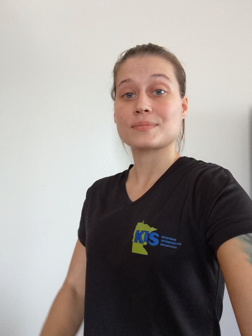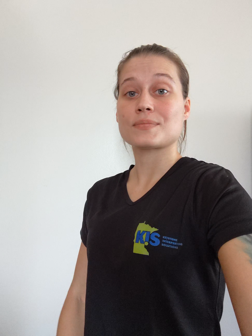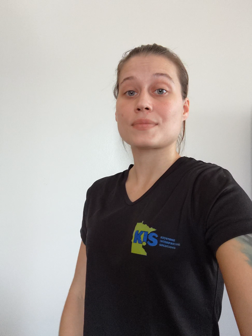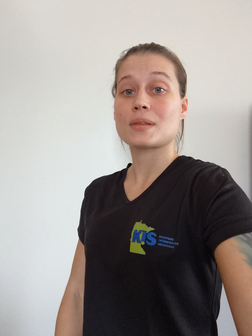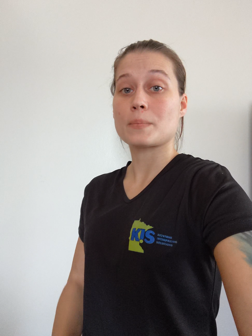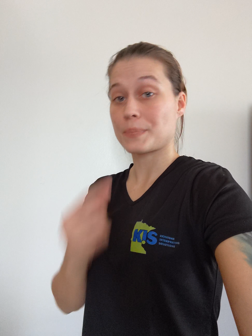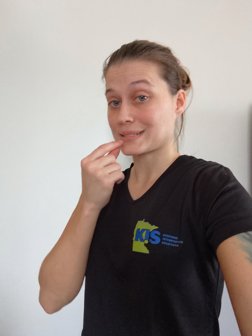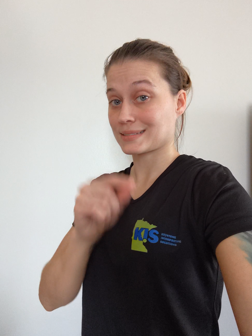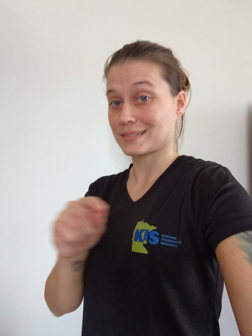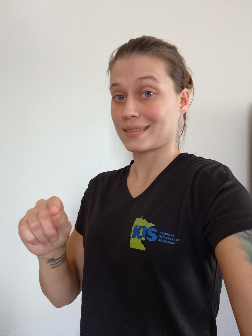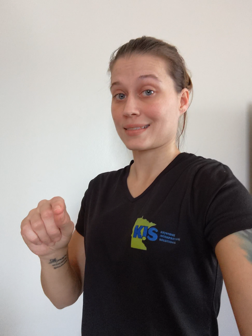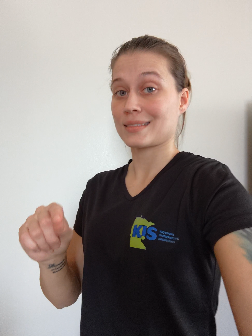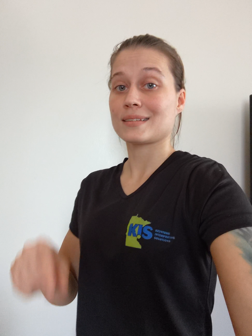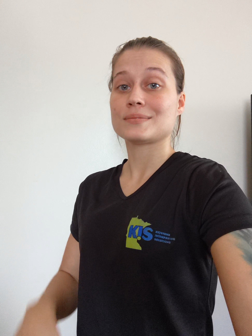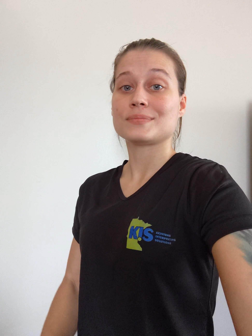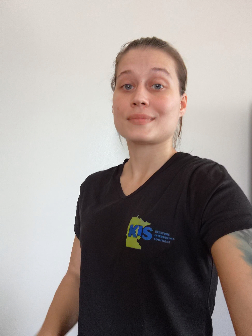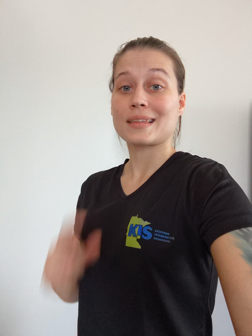pencil